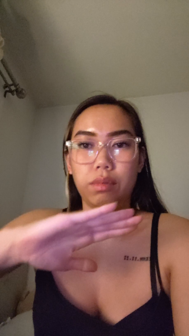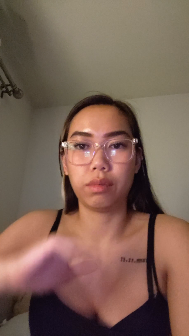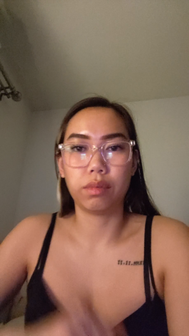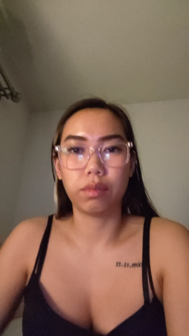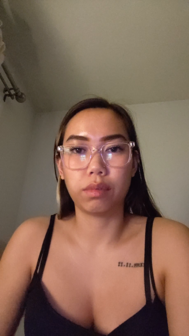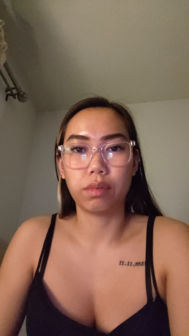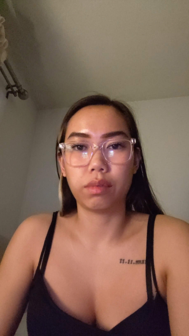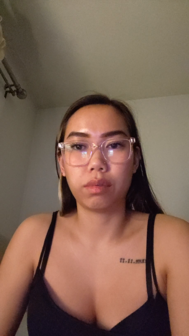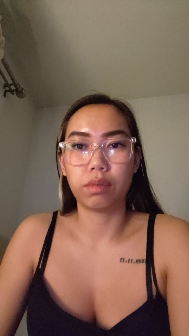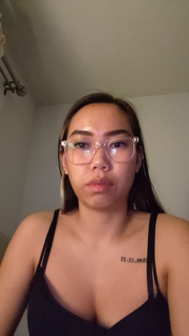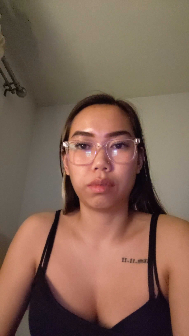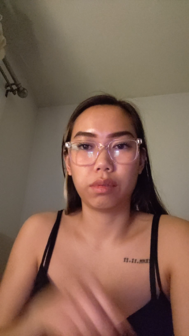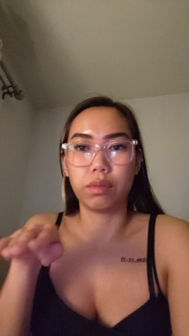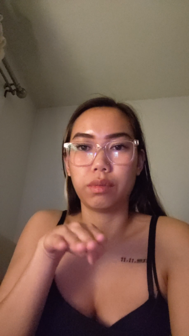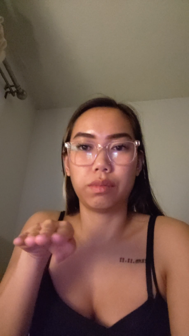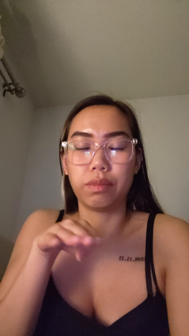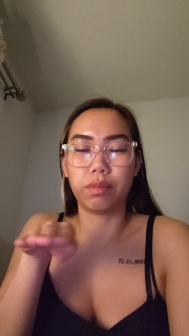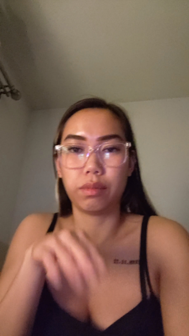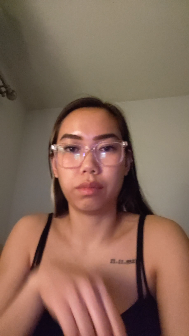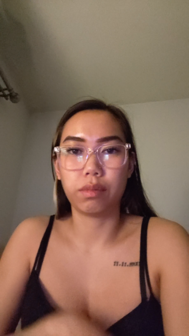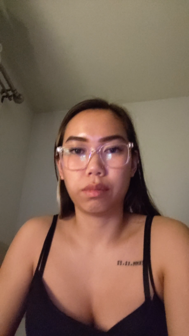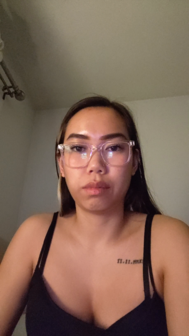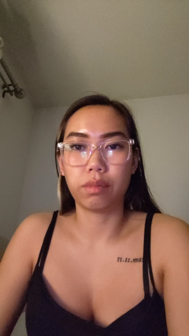boots